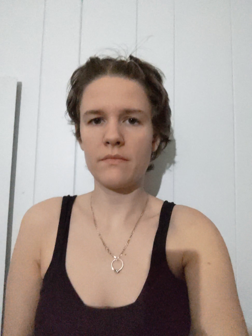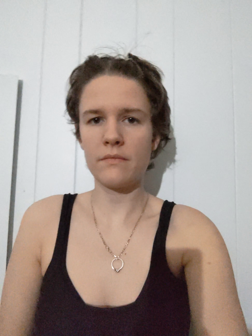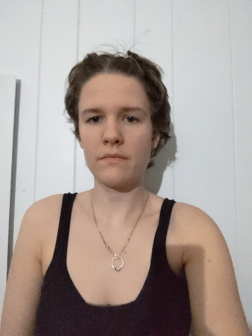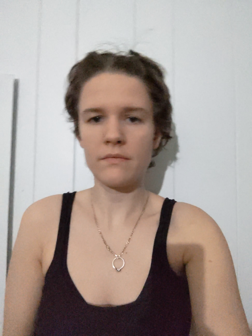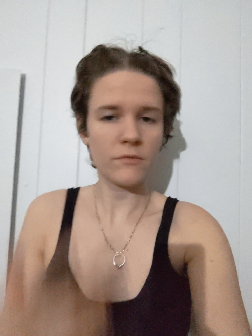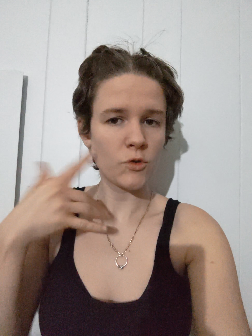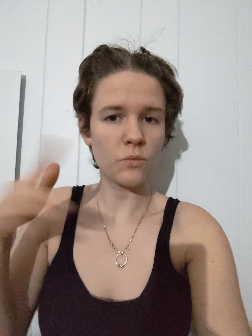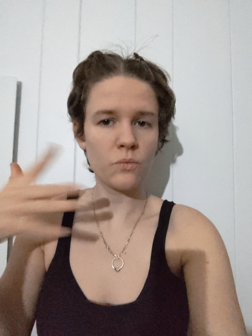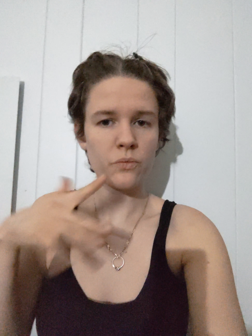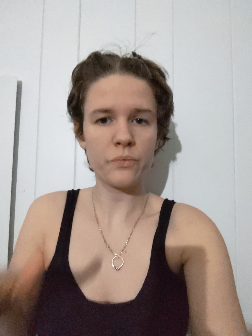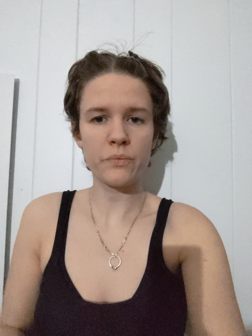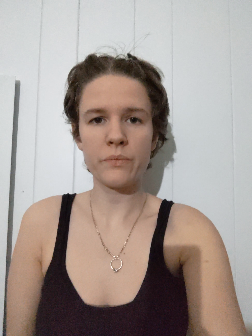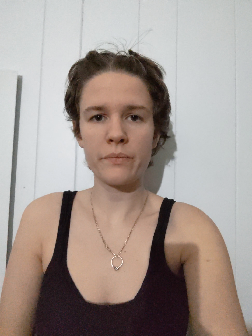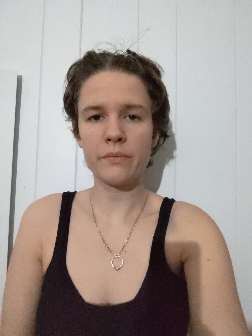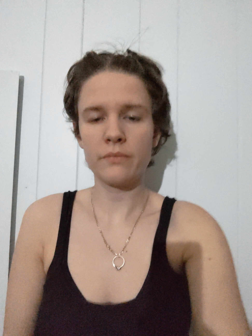noisy